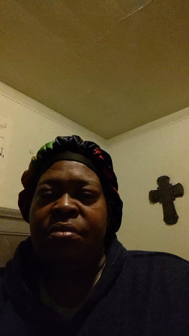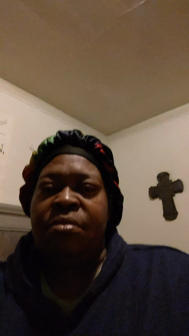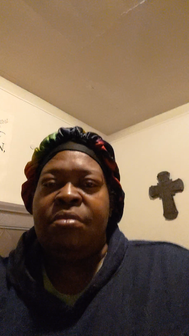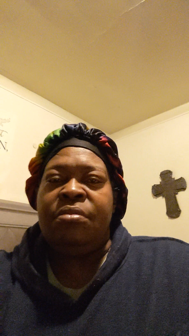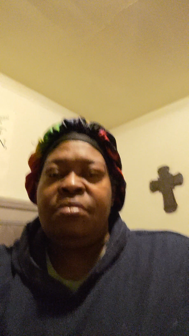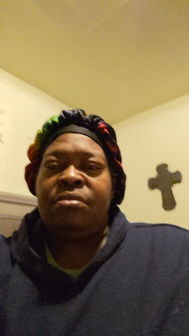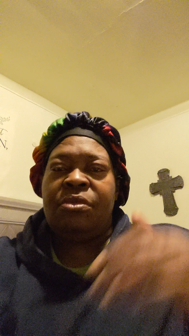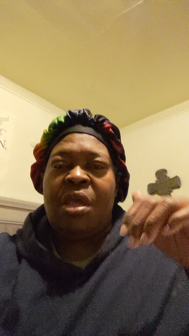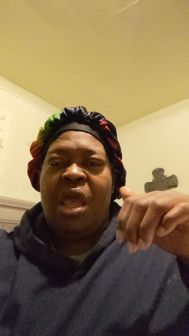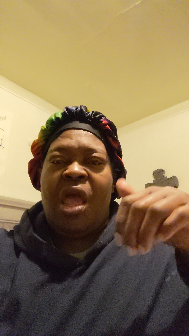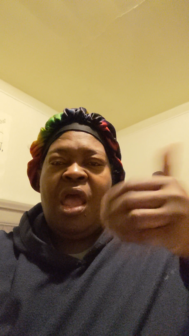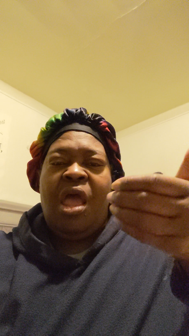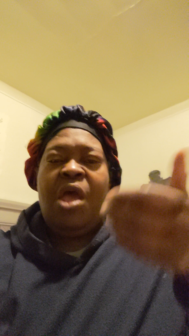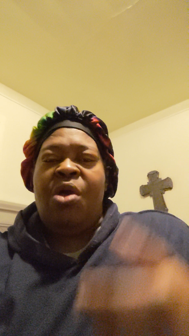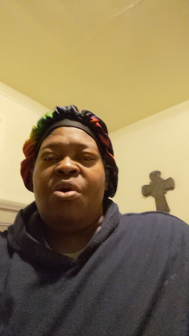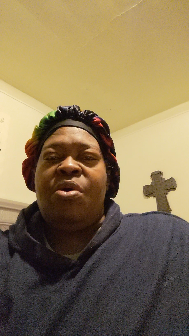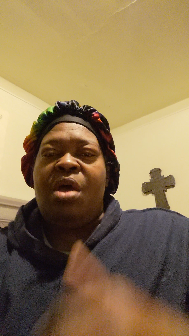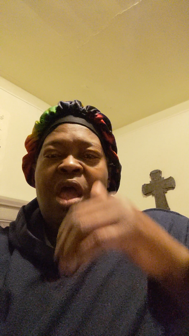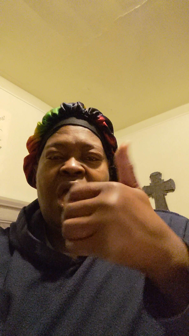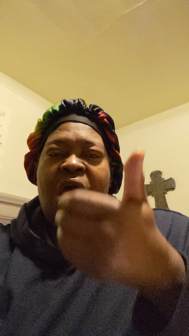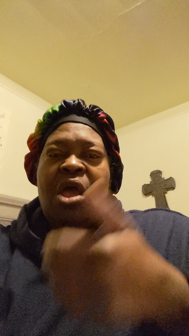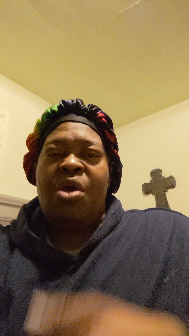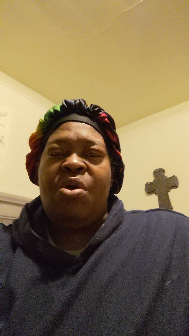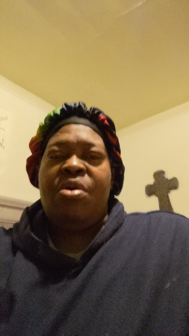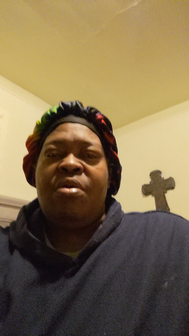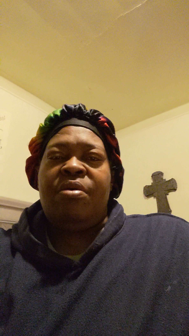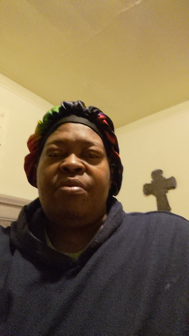how